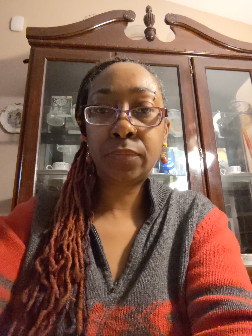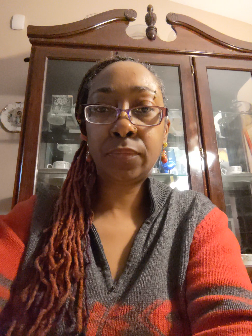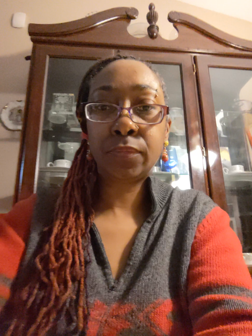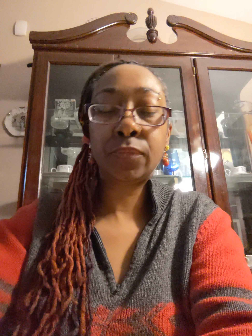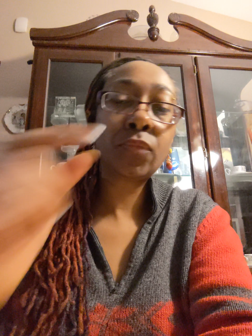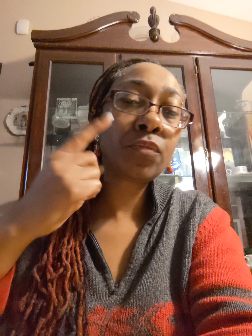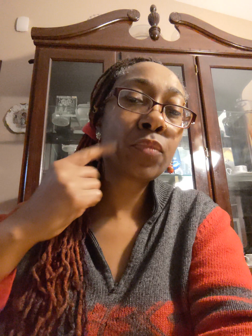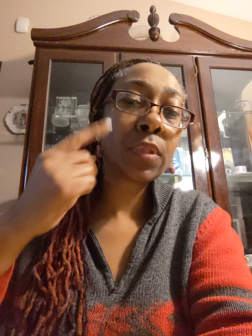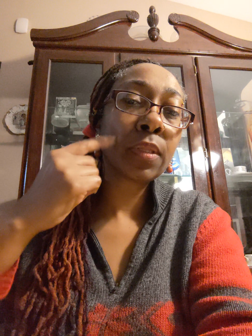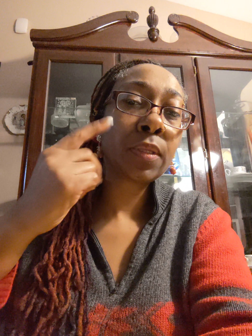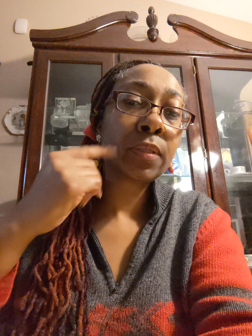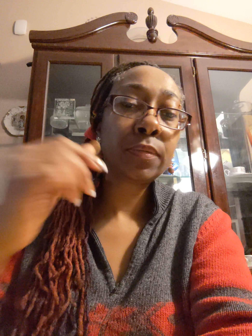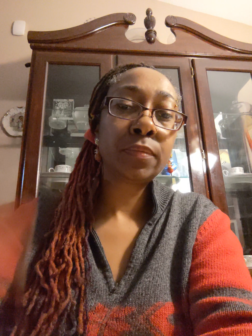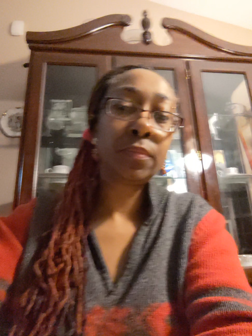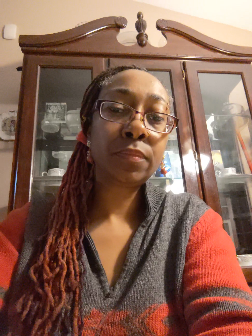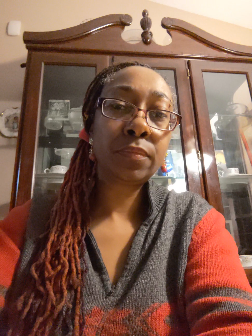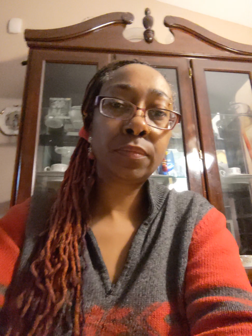cry